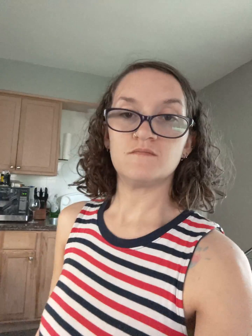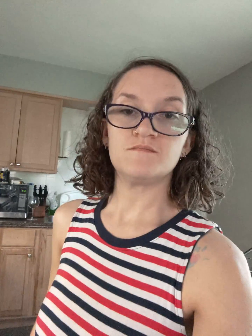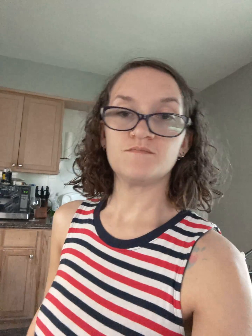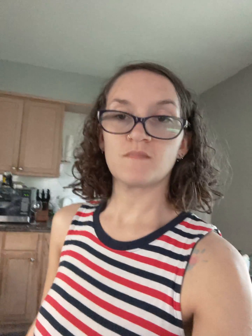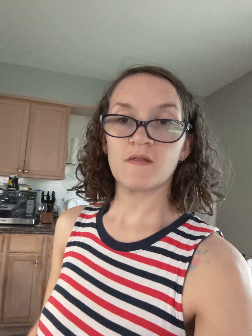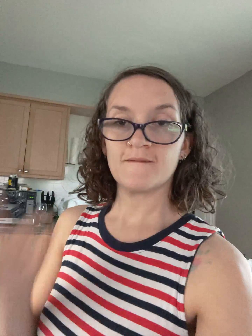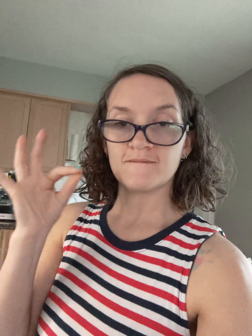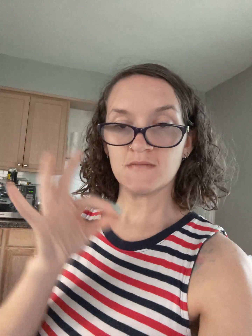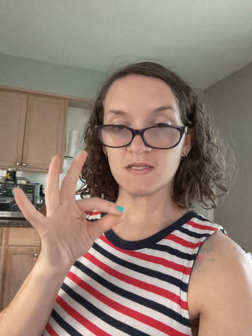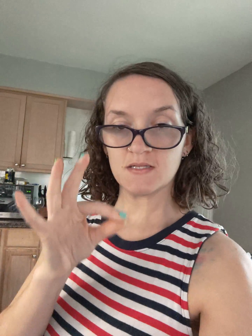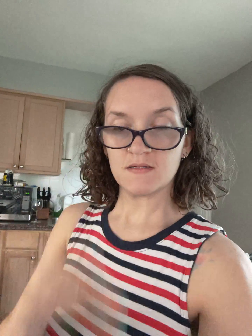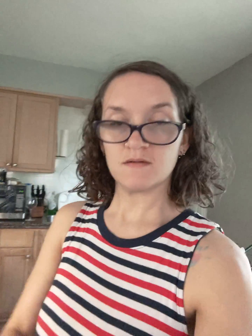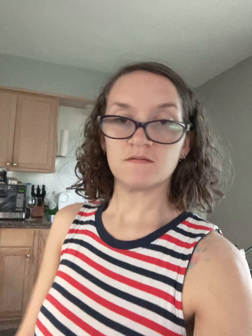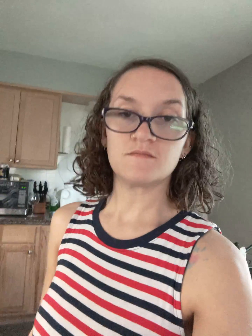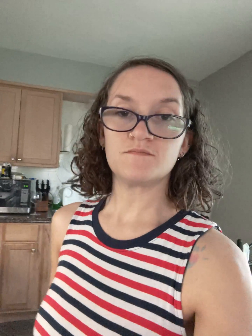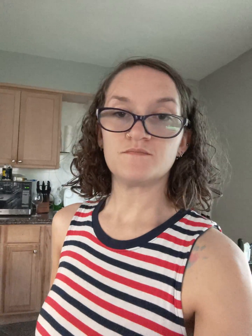fit